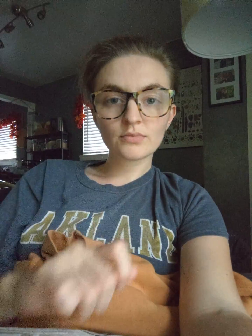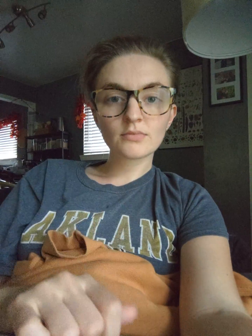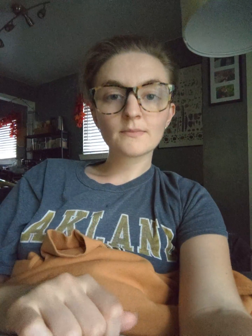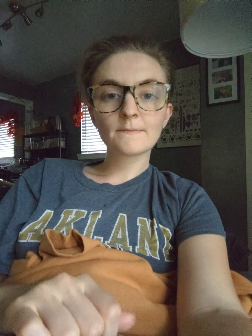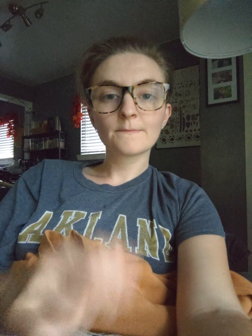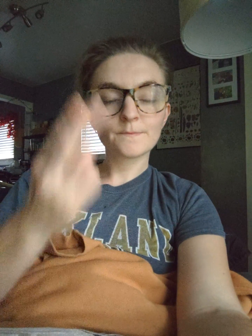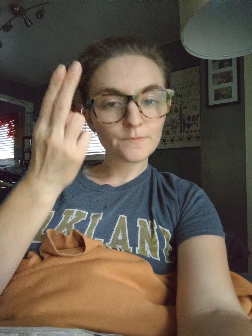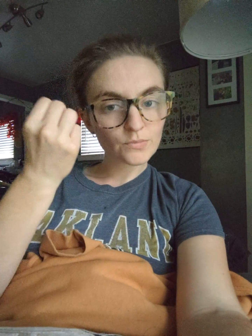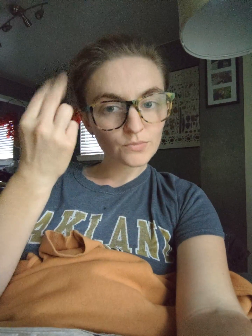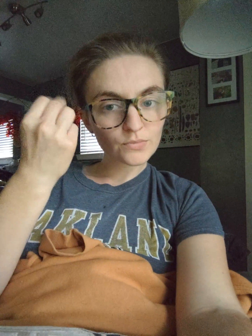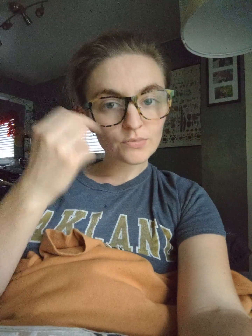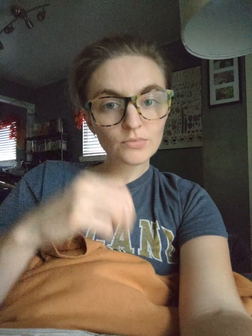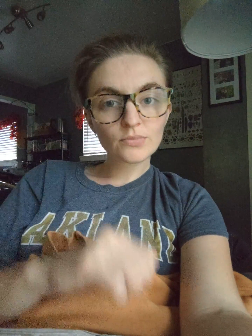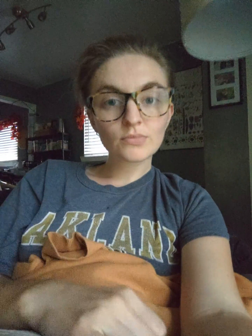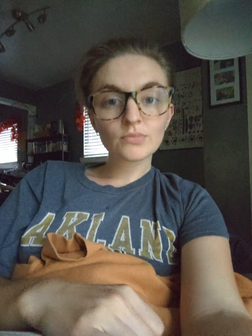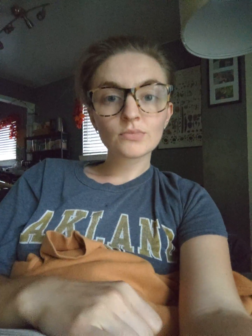bunny